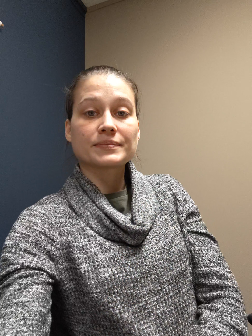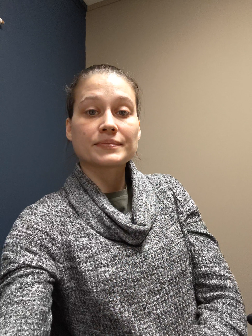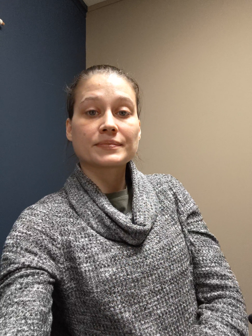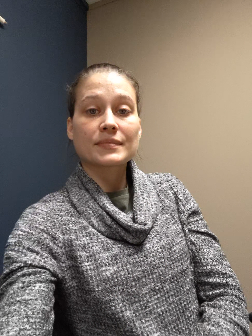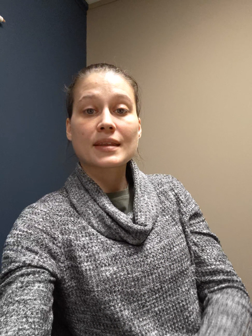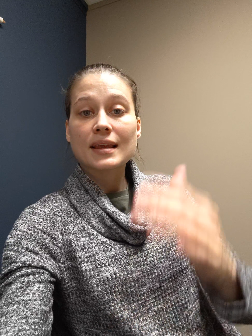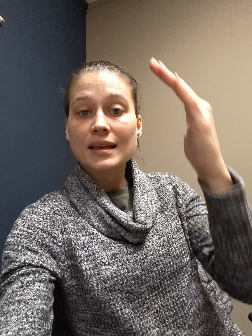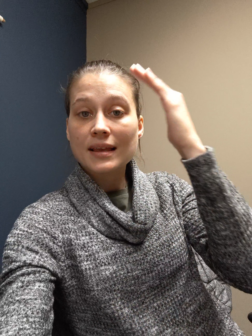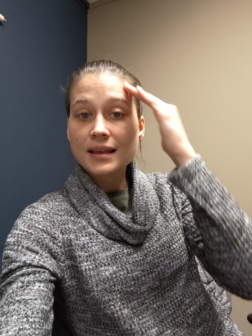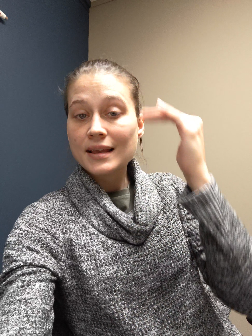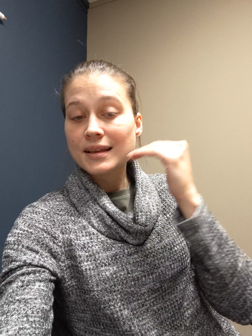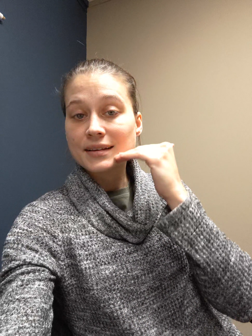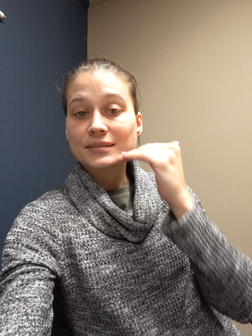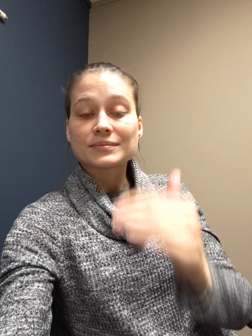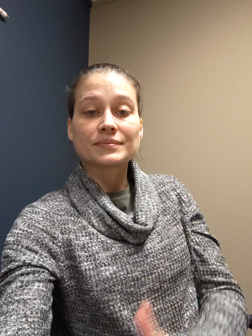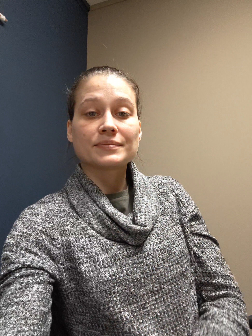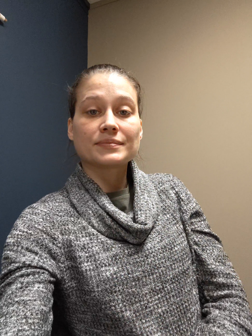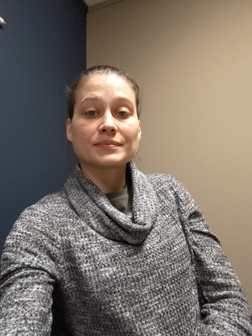head